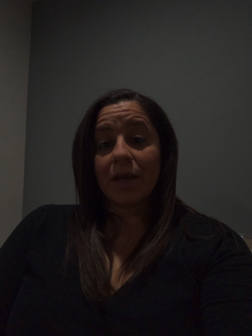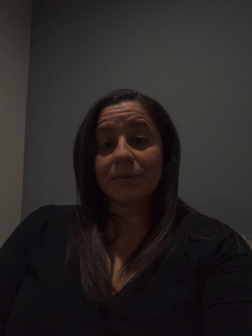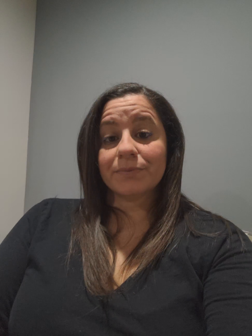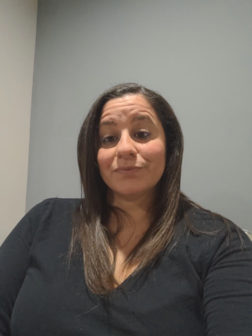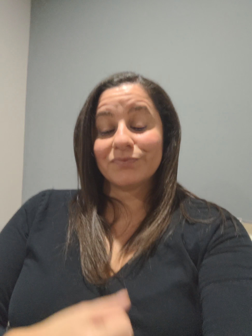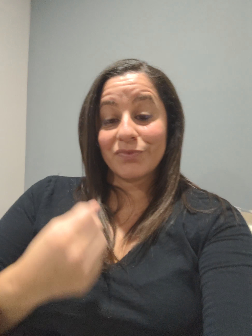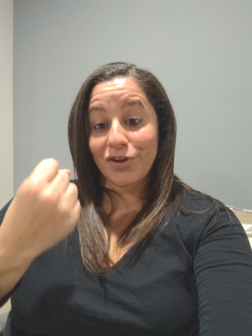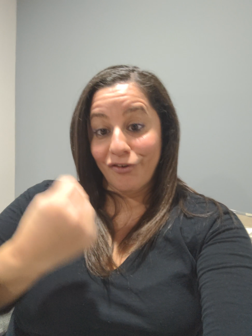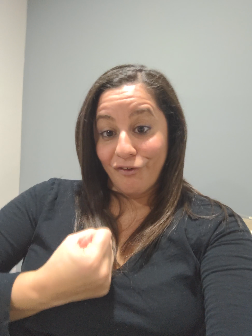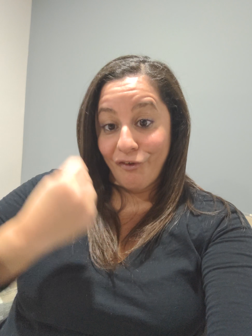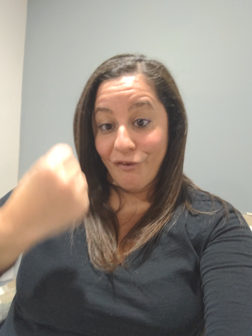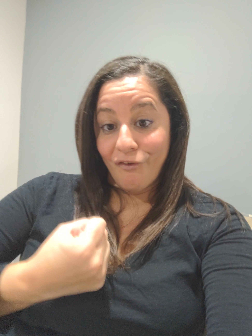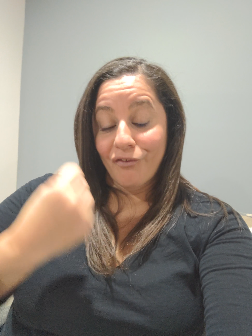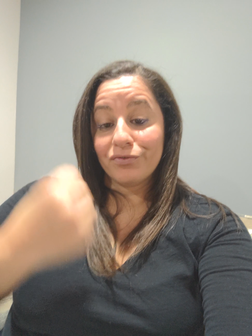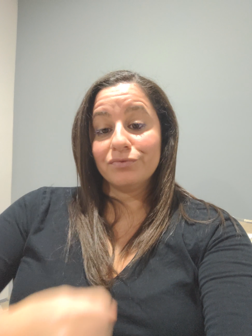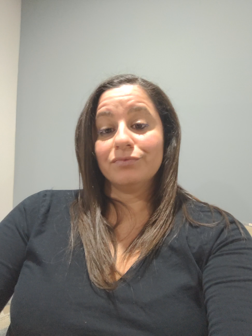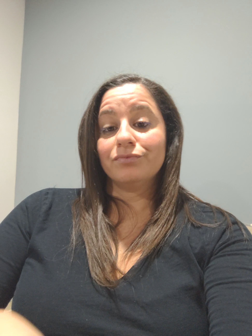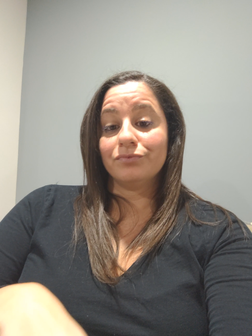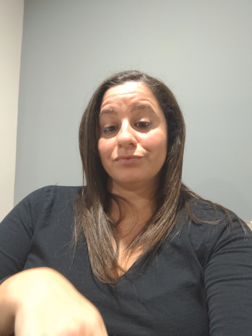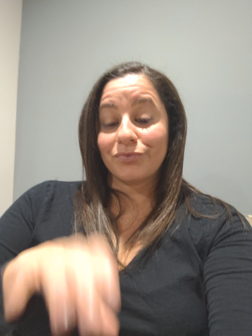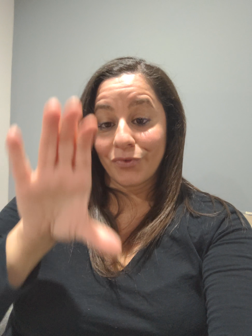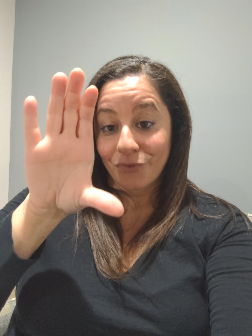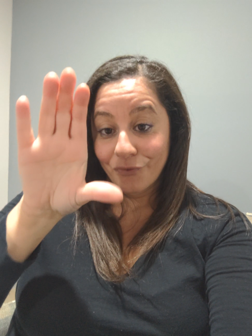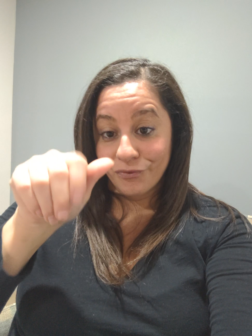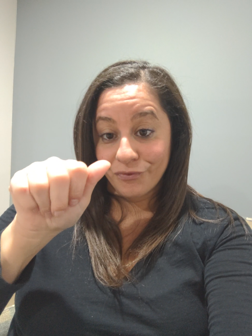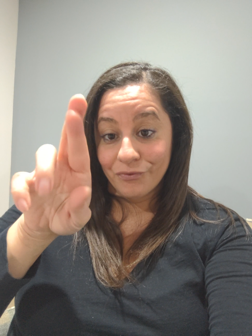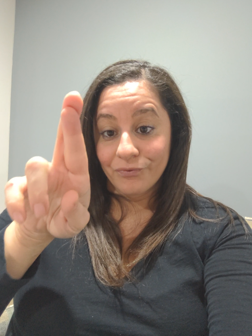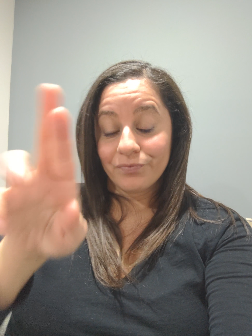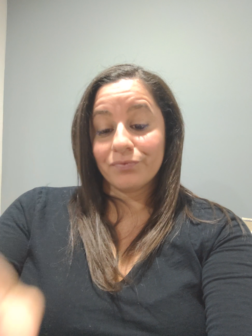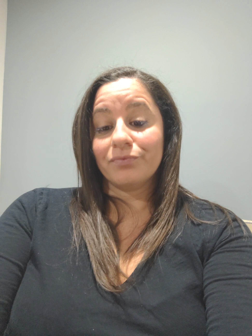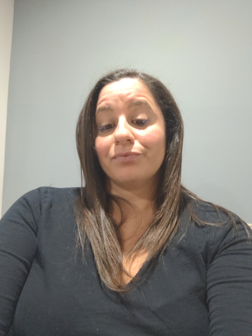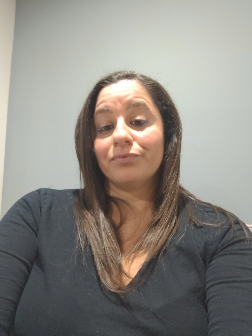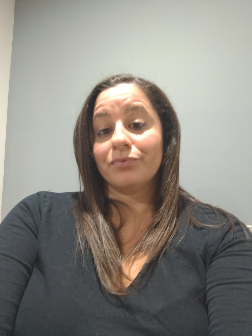car